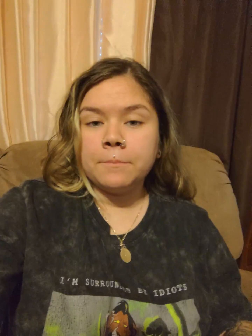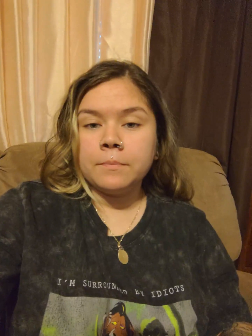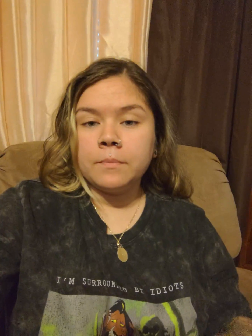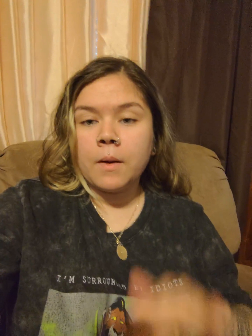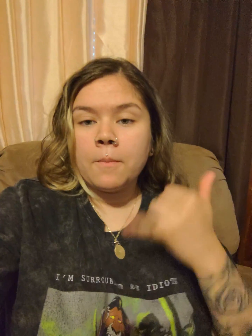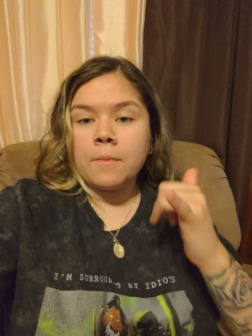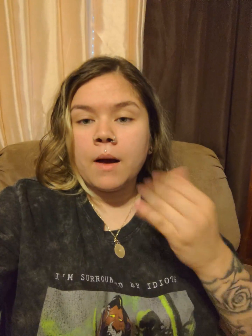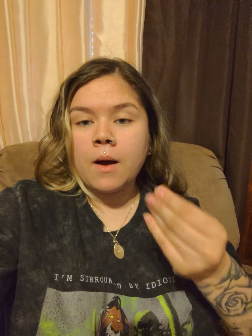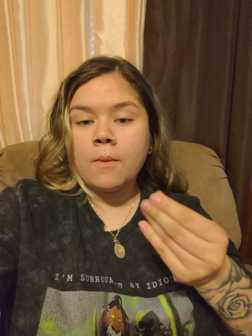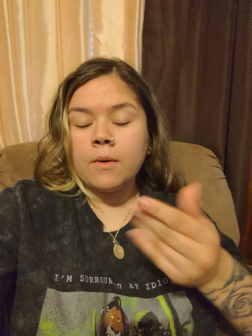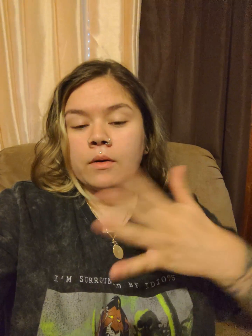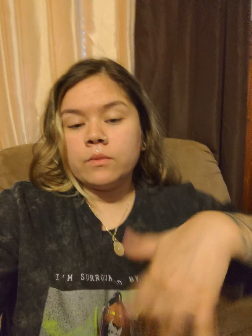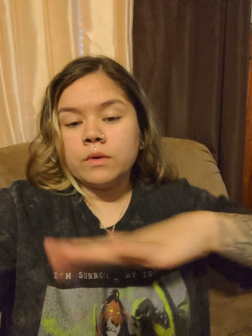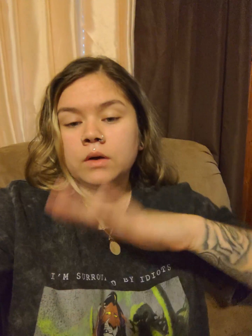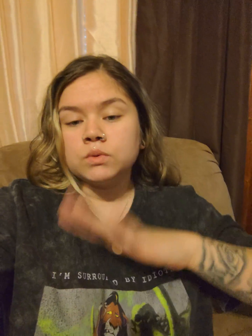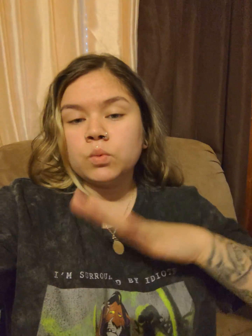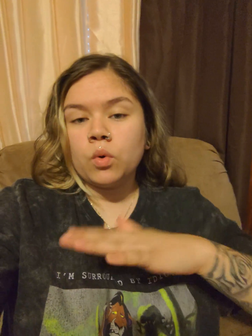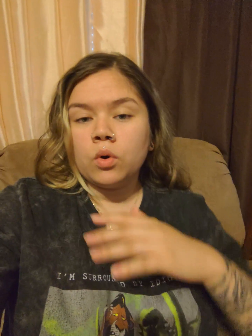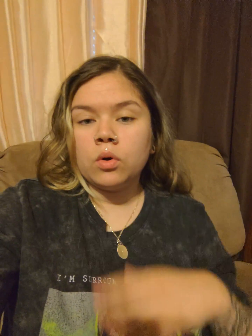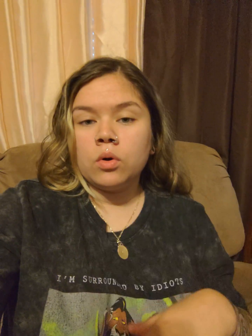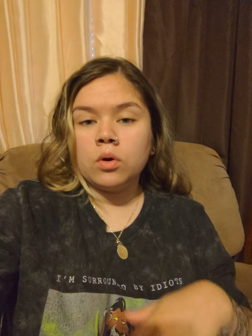playground